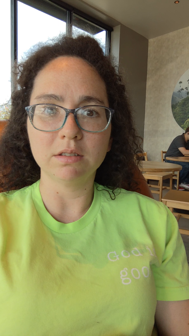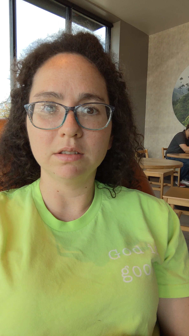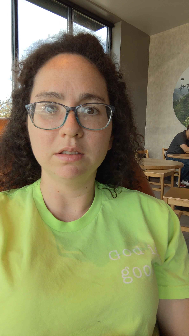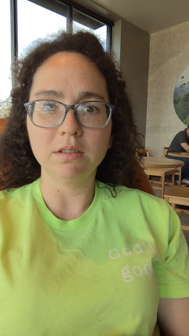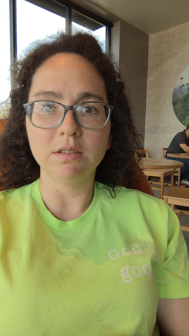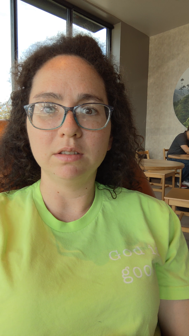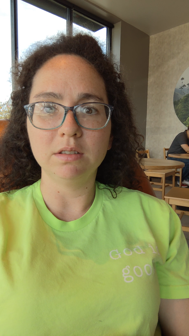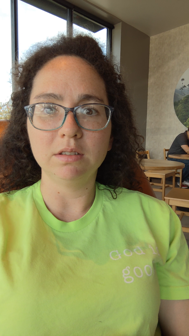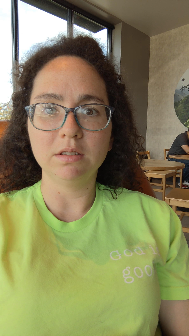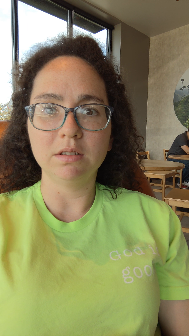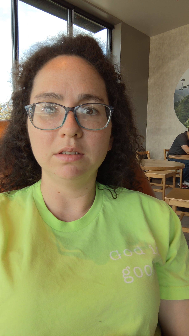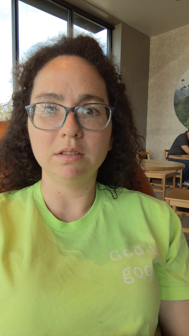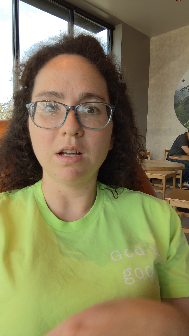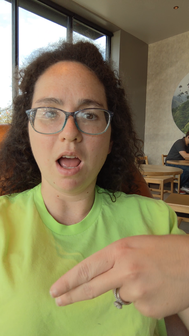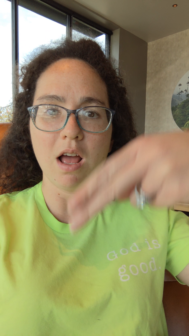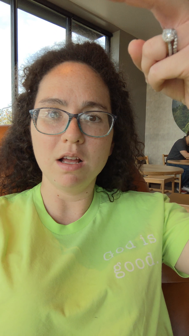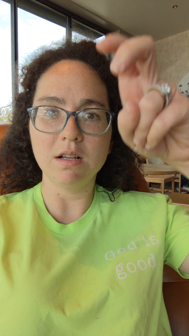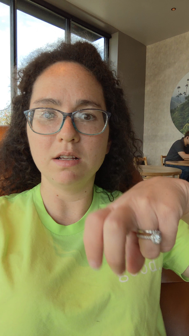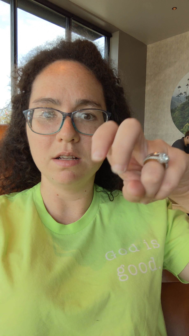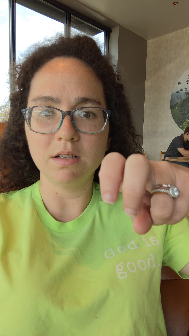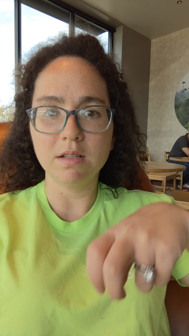high chair